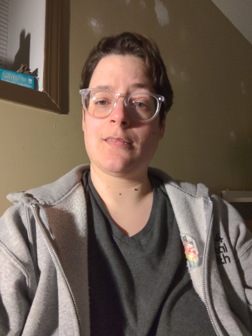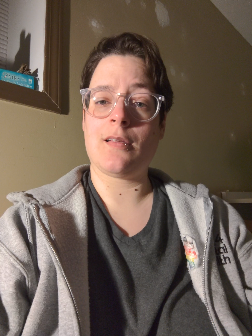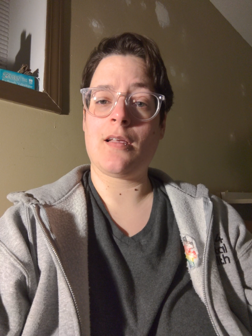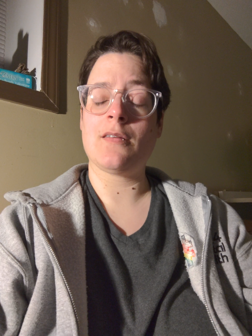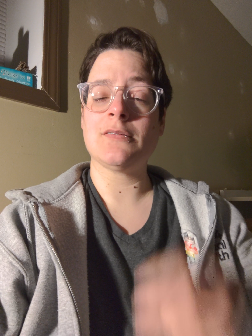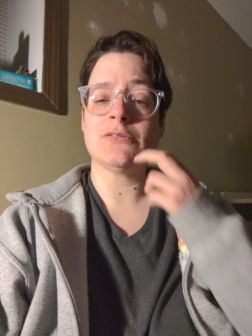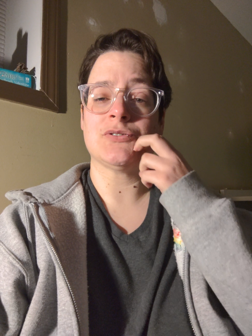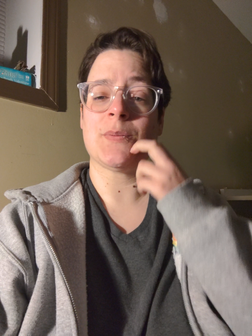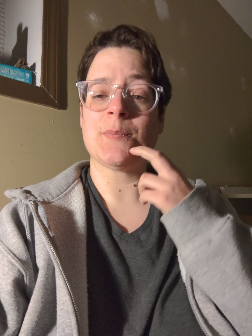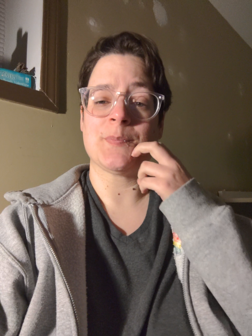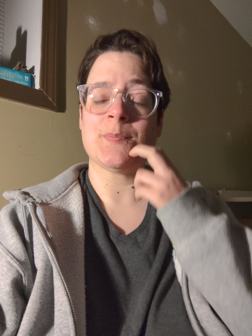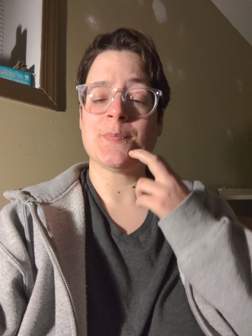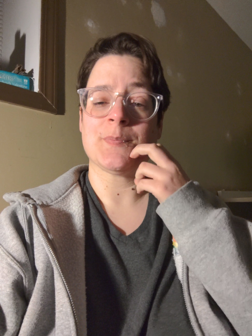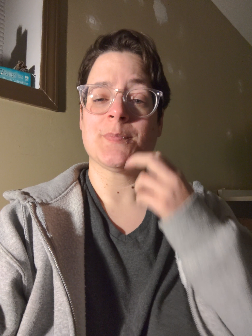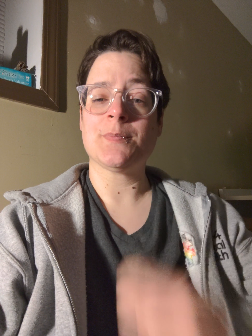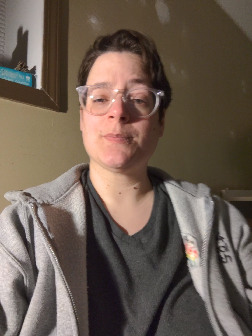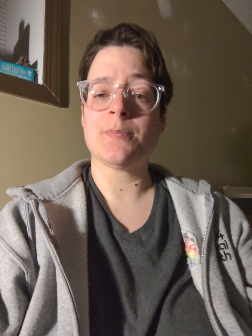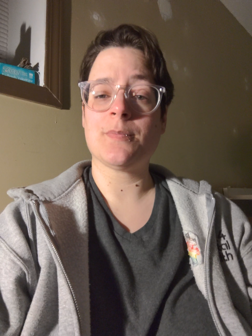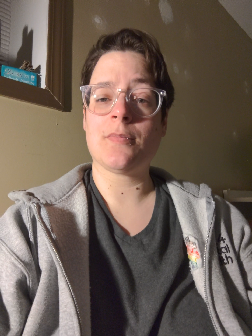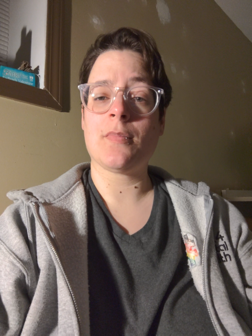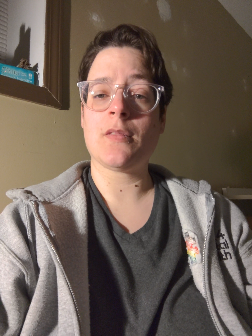gum